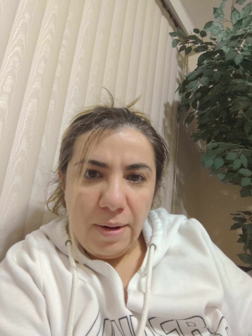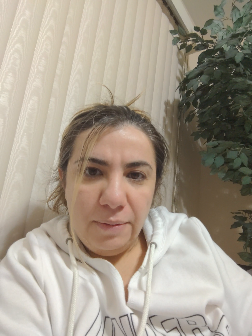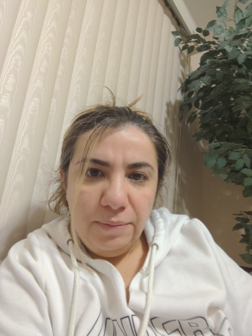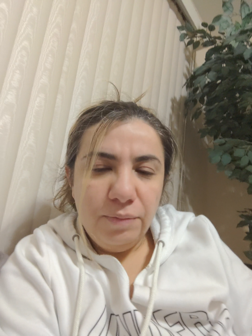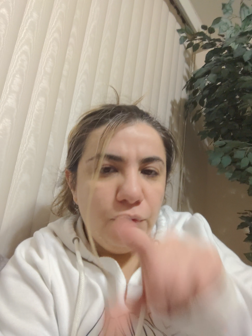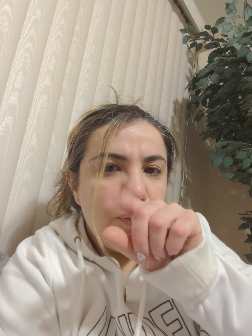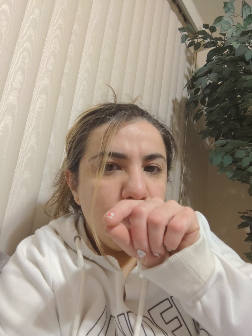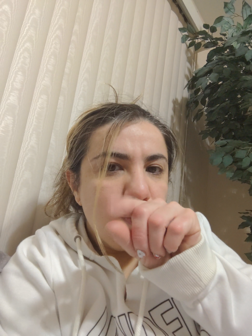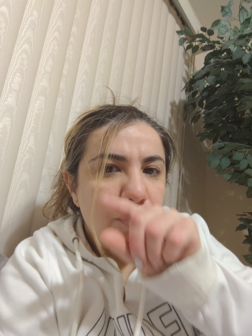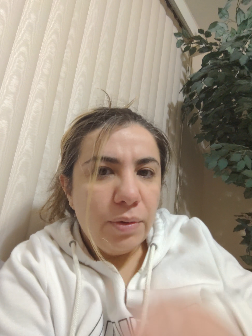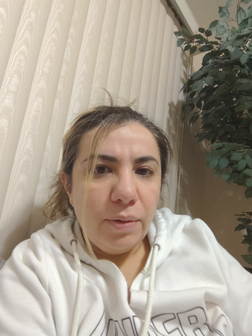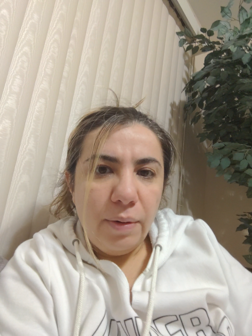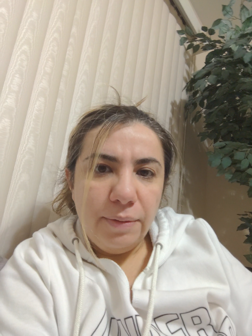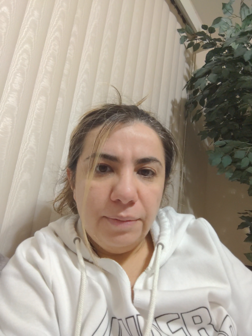bird